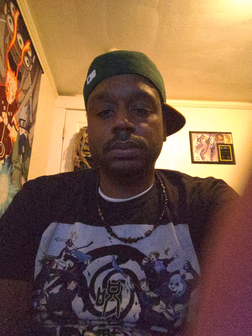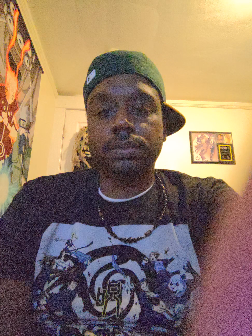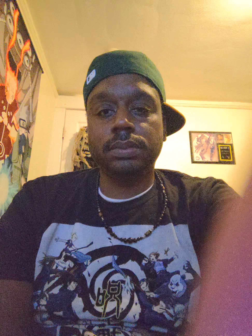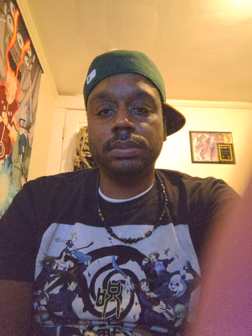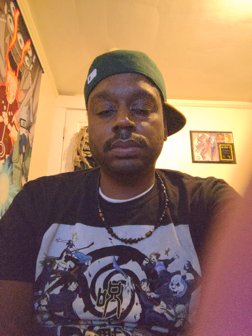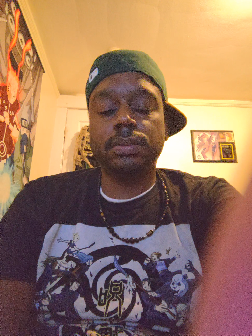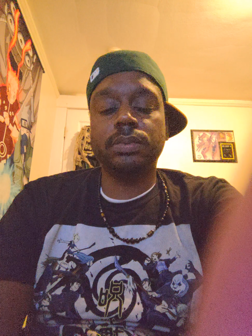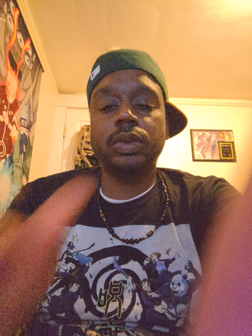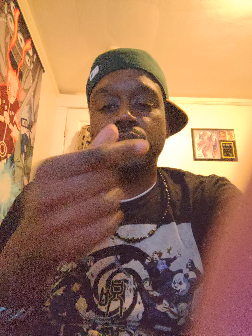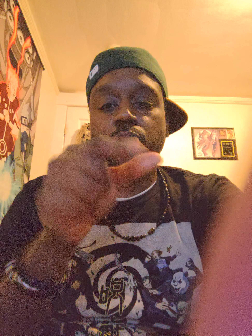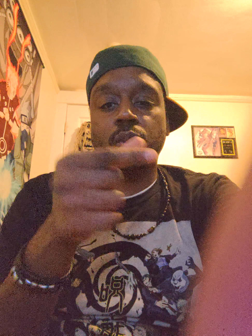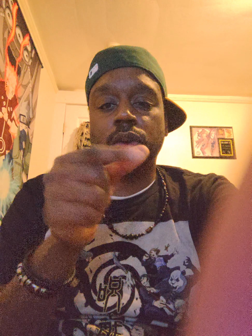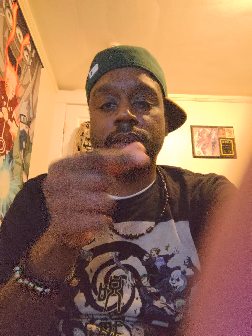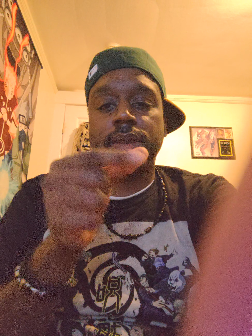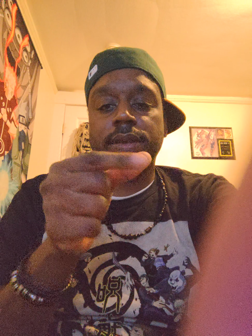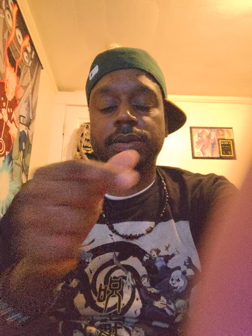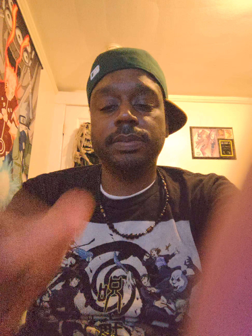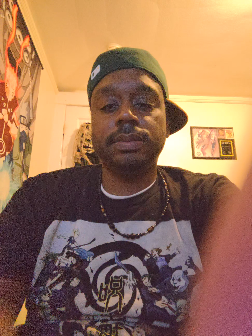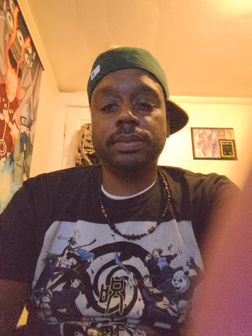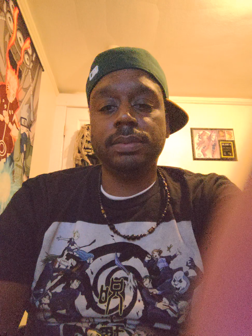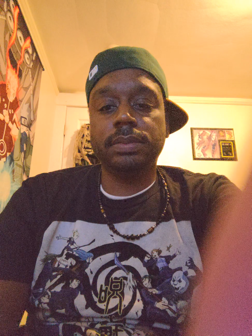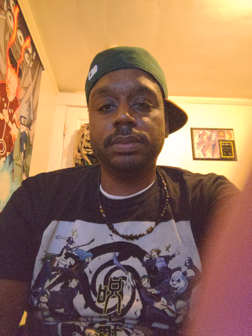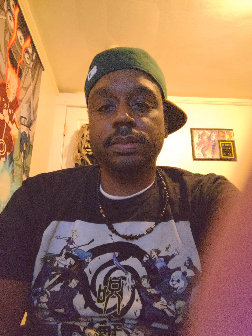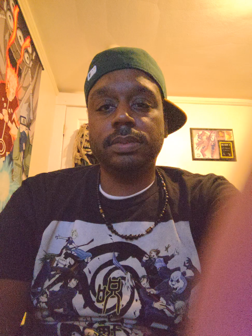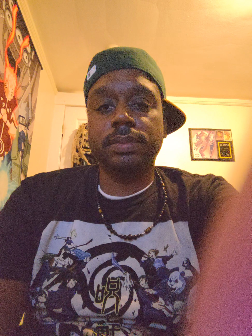green